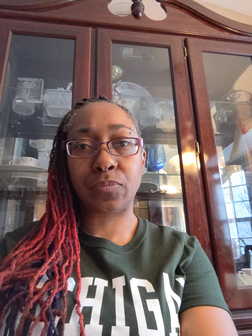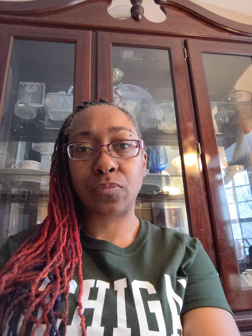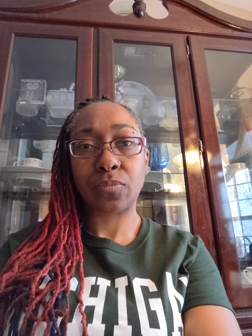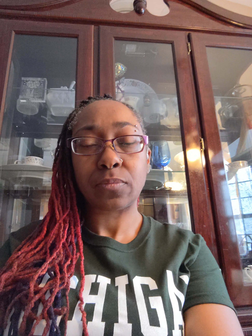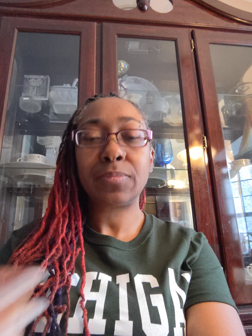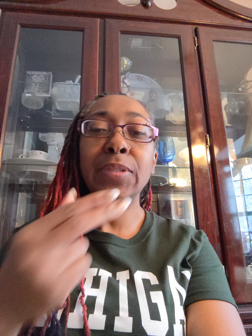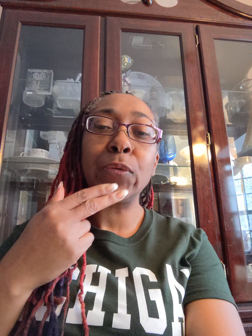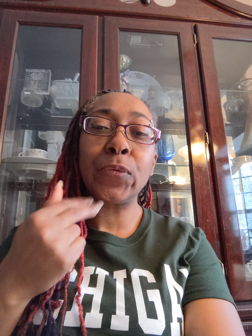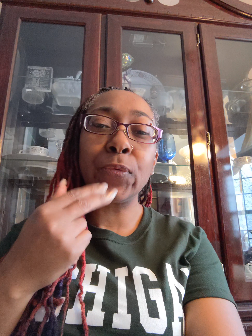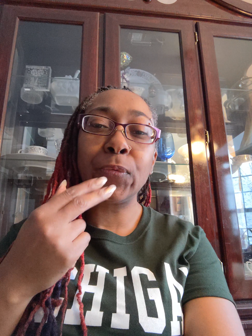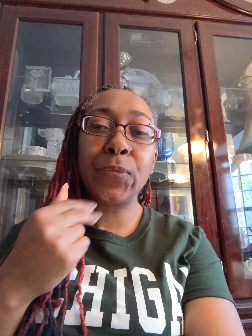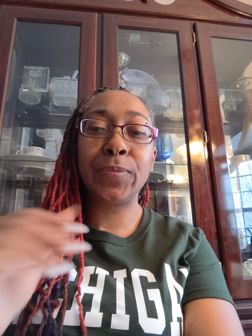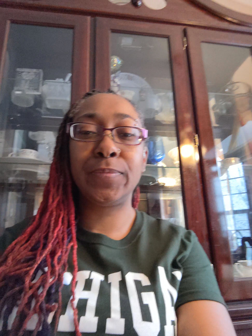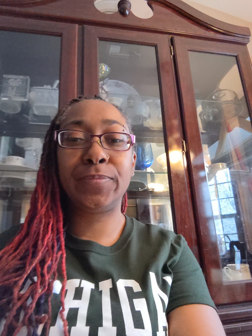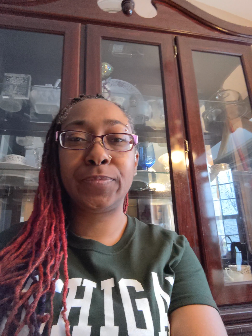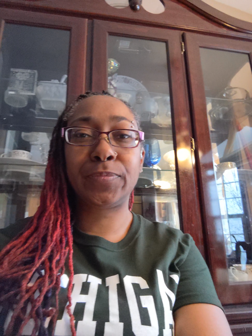cute